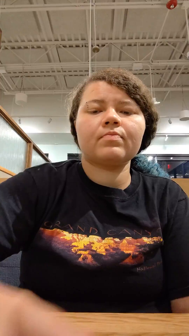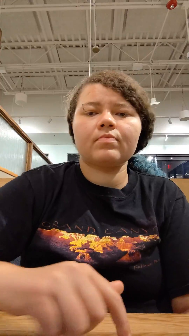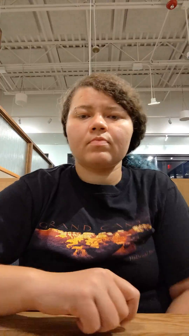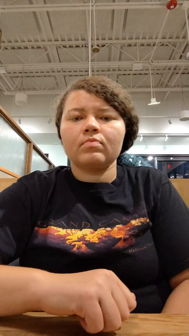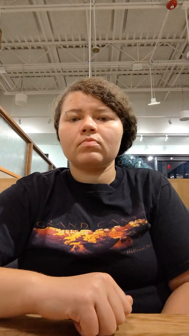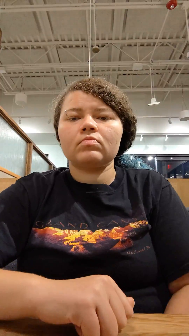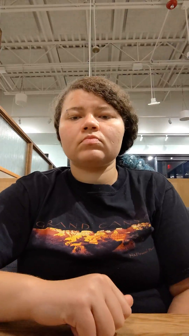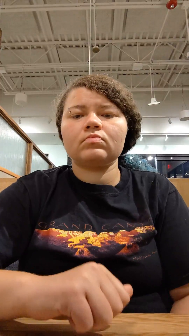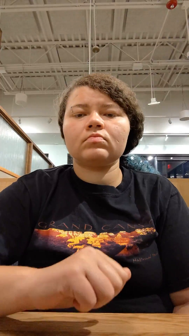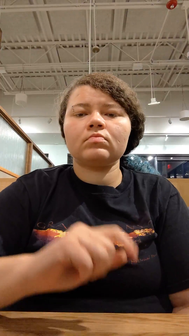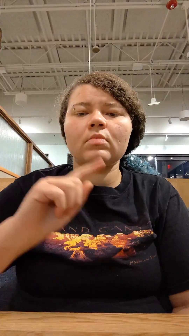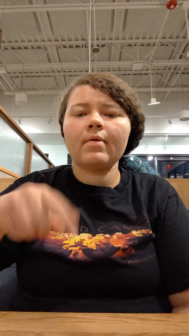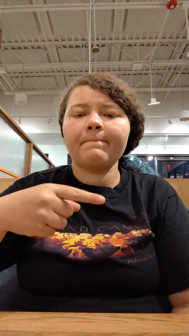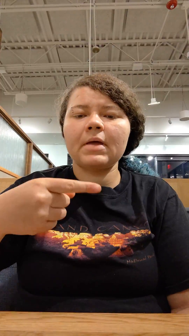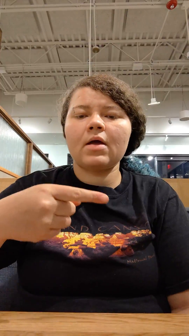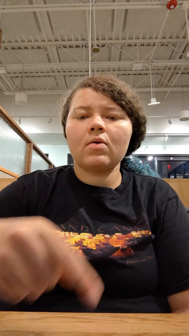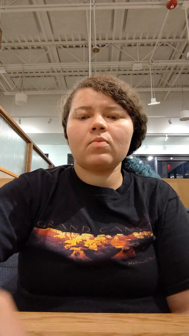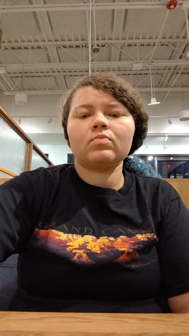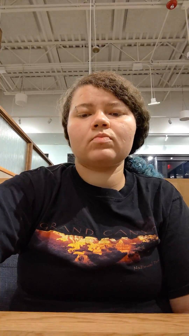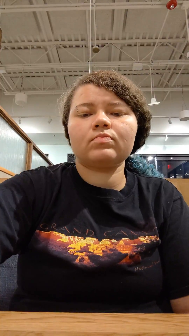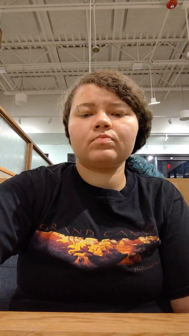about